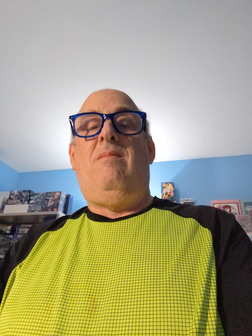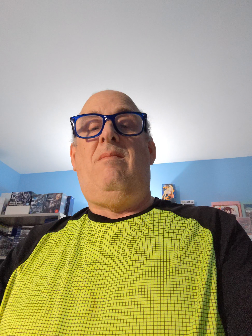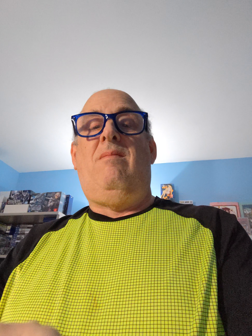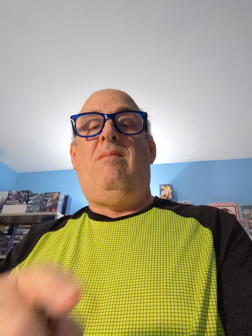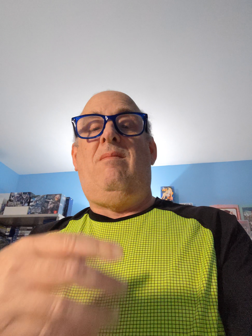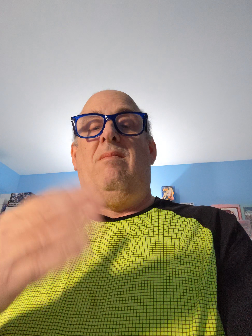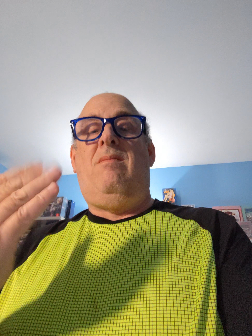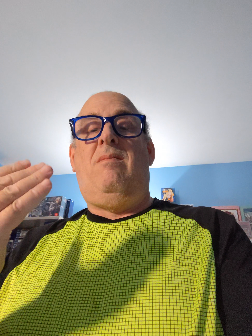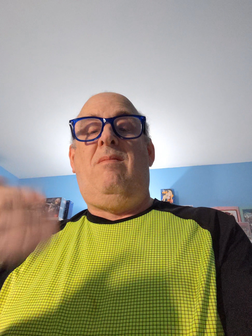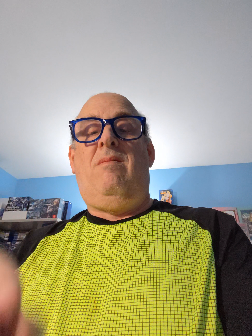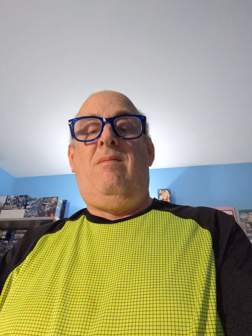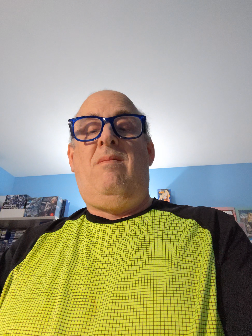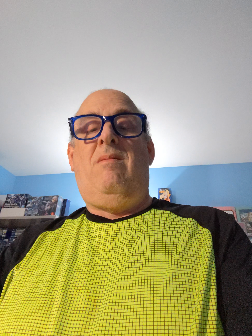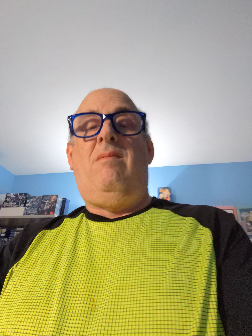wait